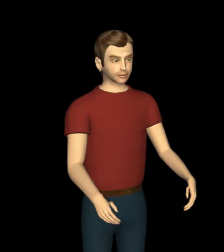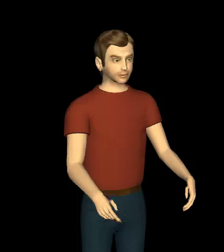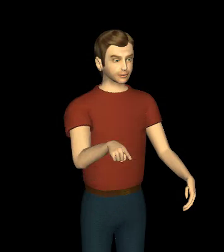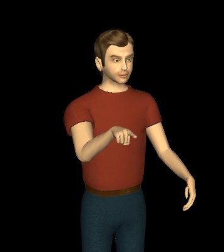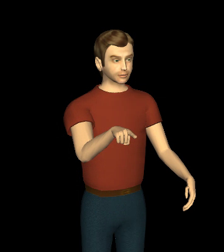أنت